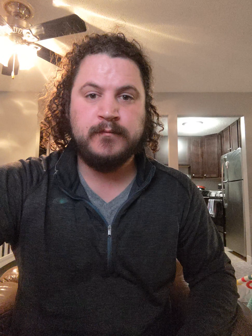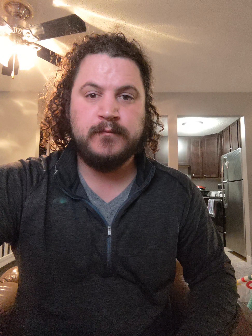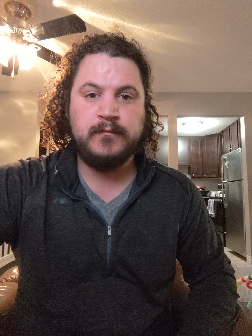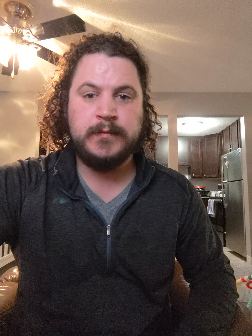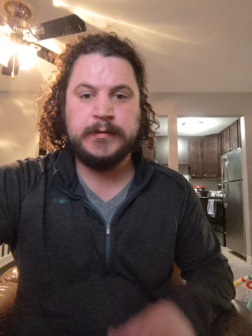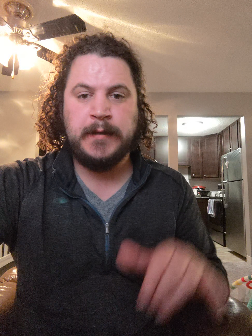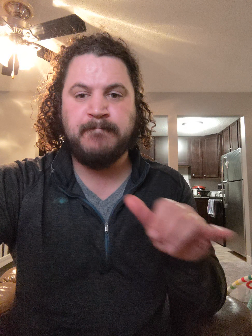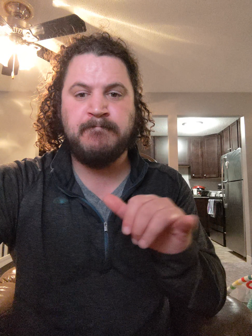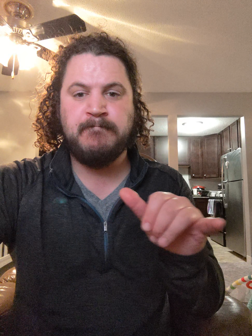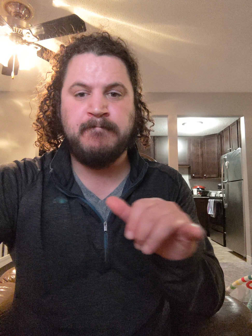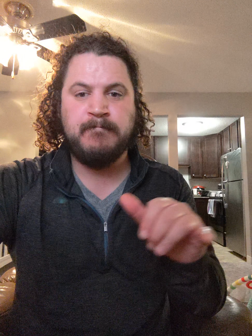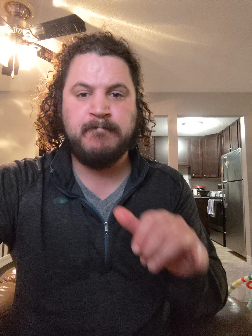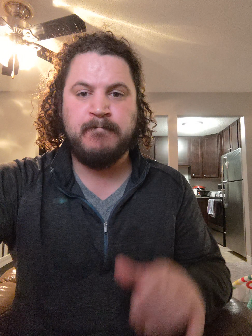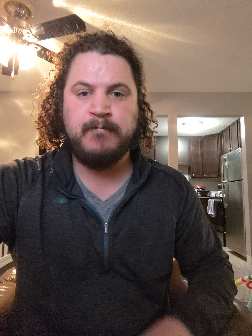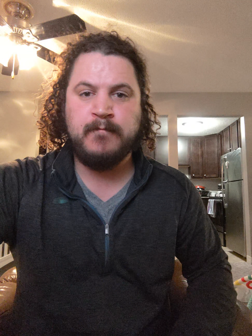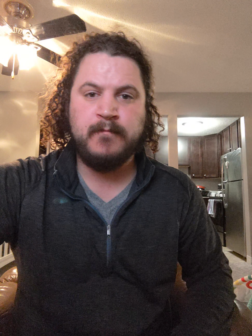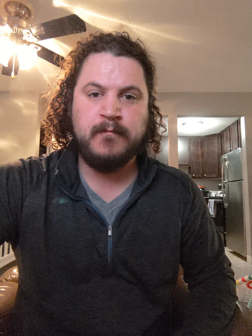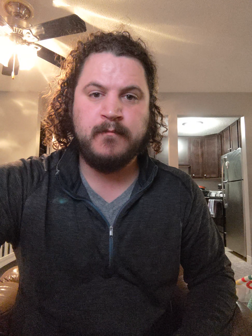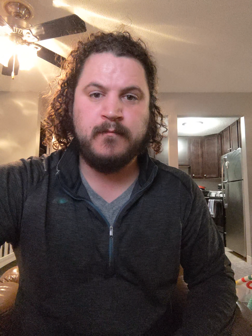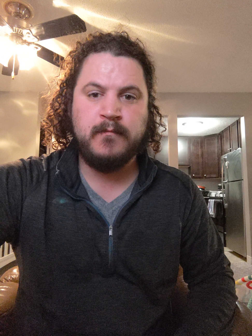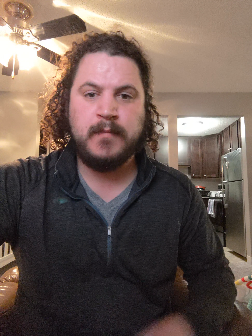same